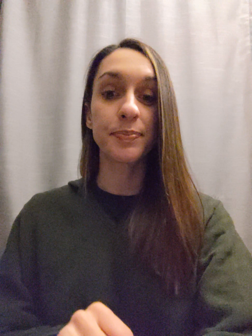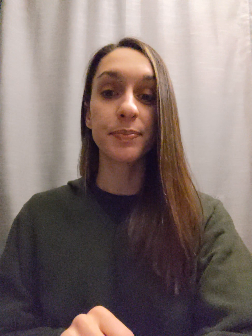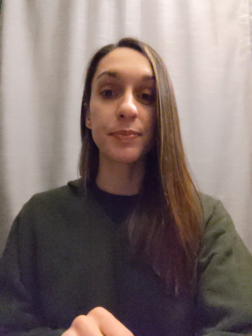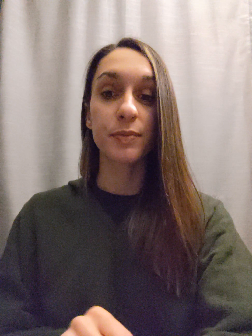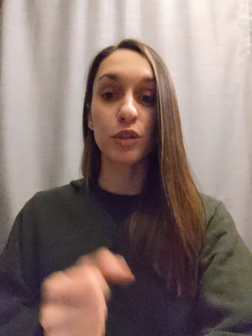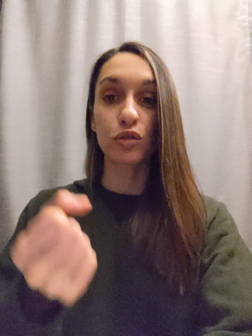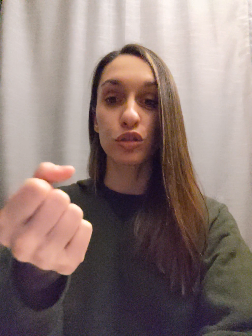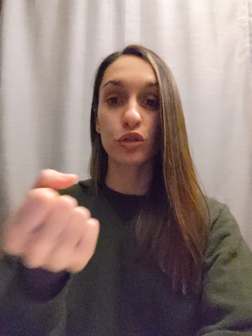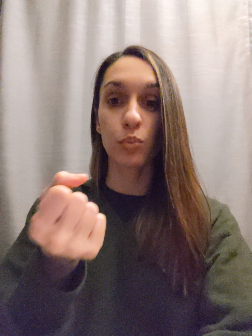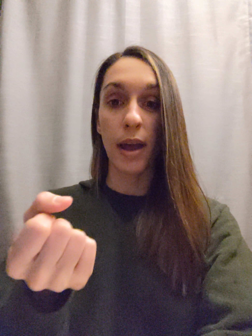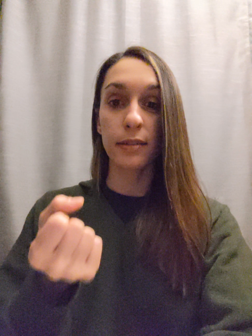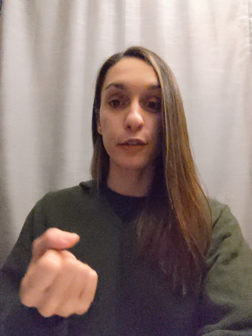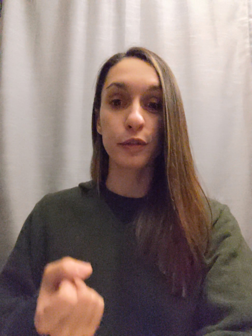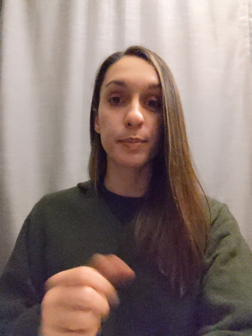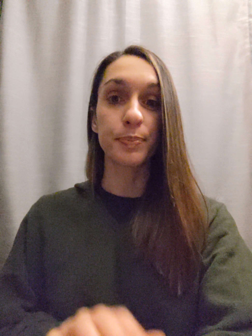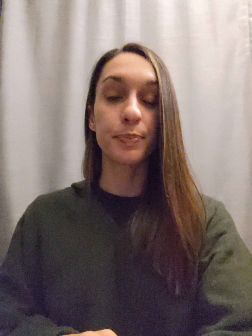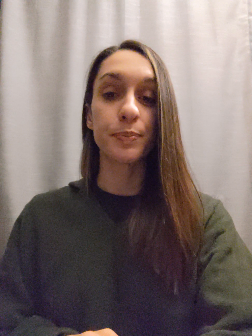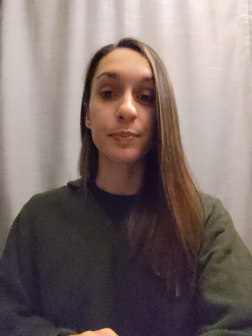drawer